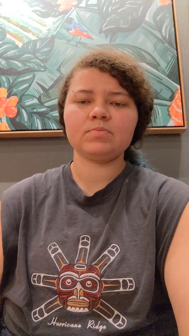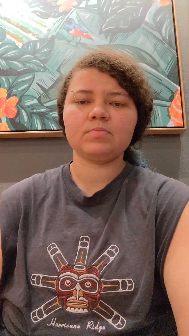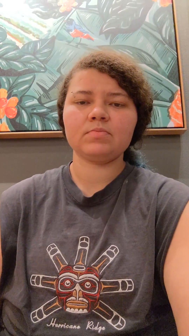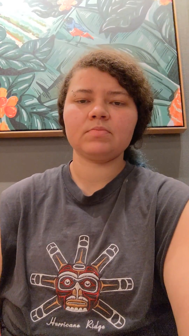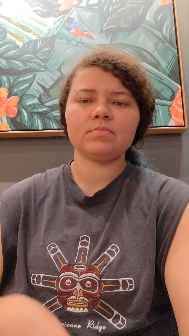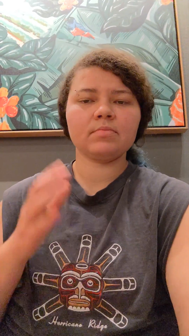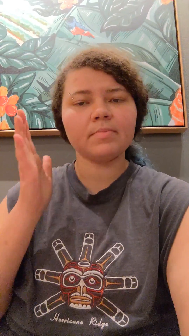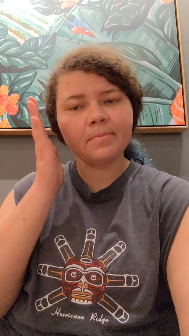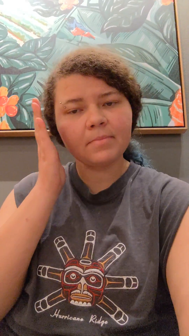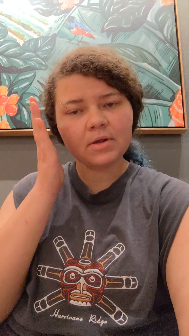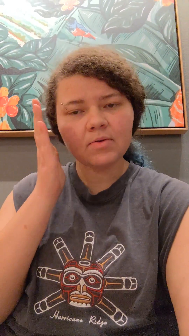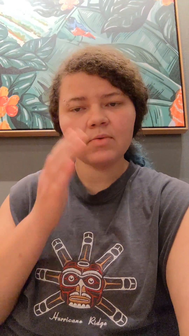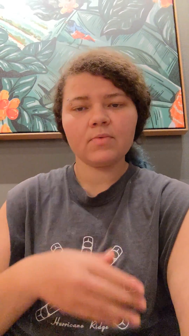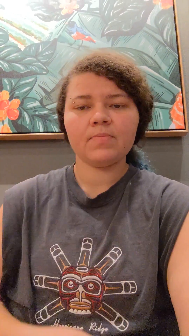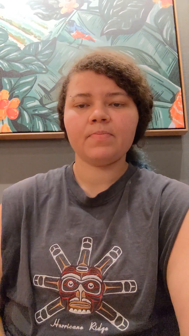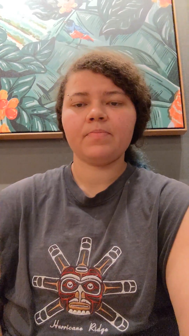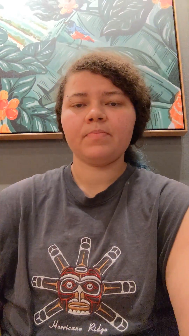pillow